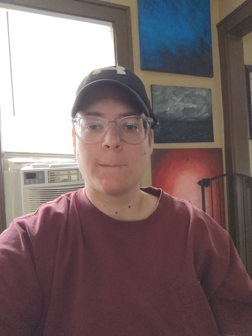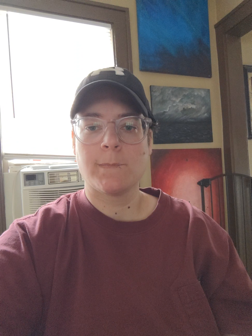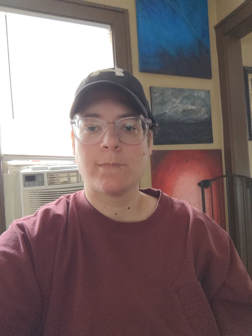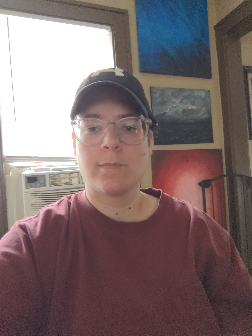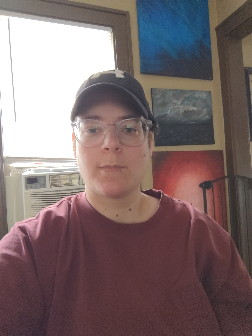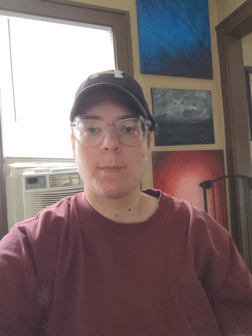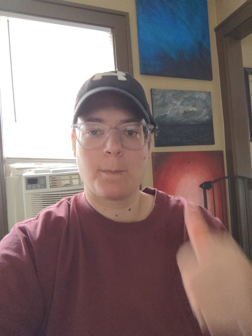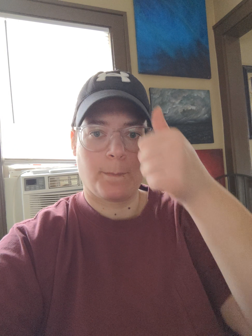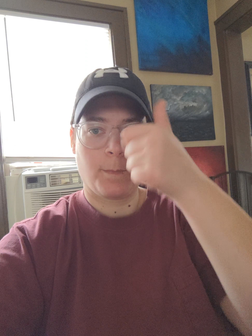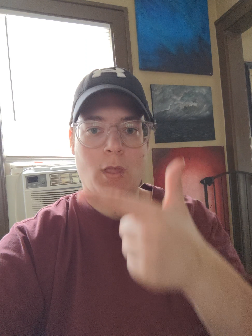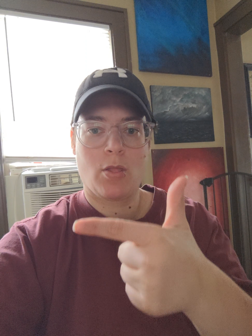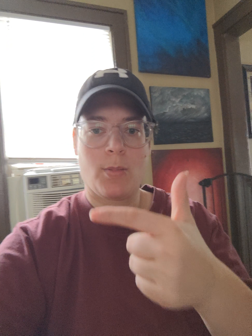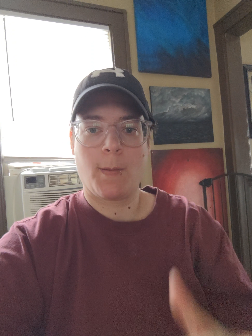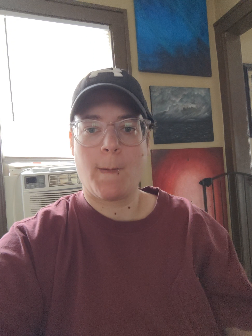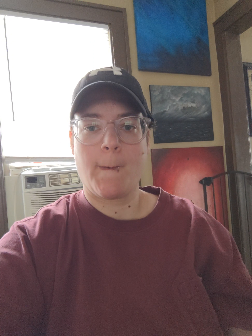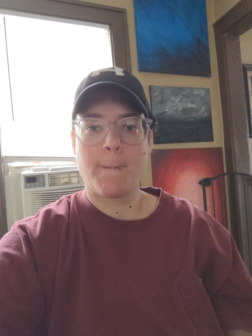brother